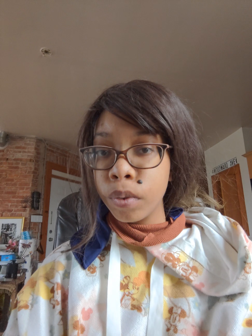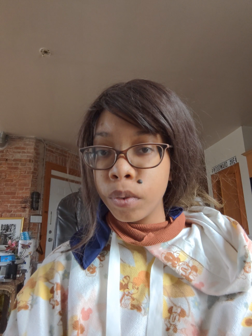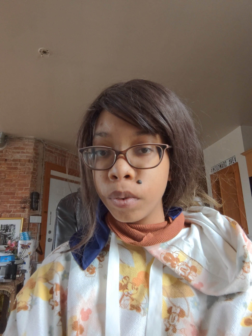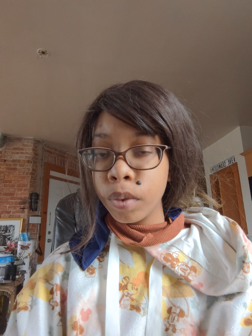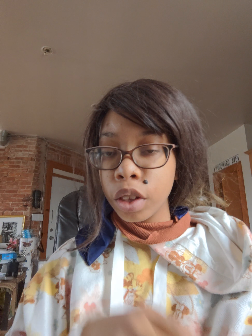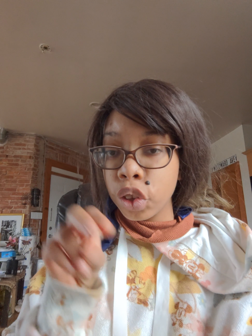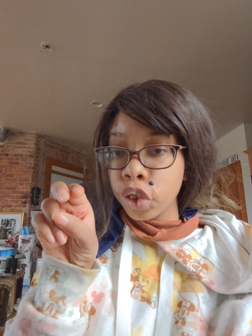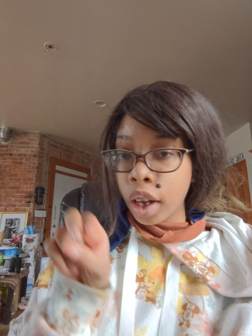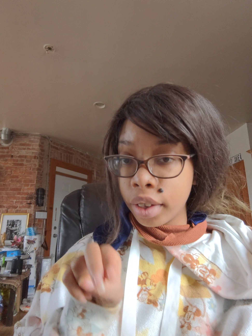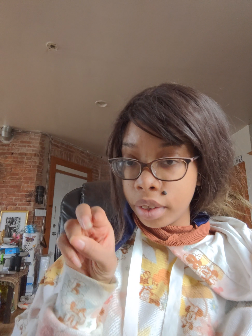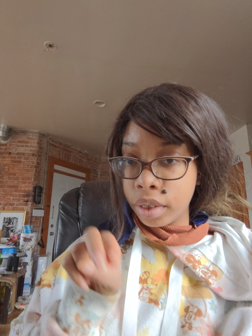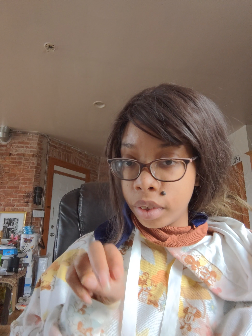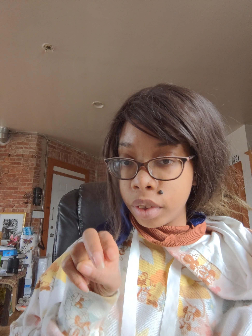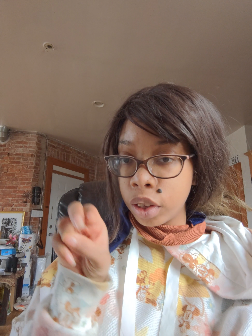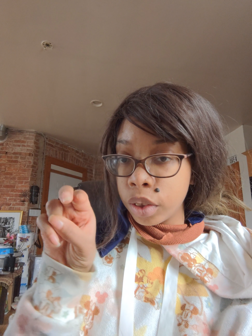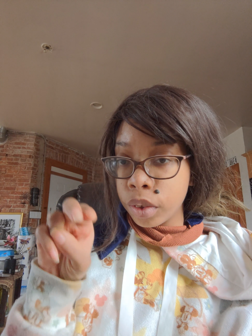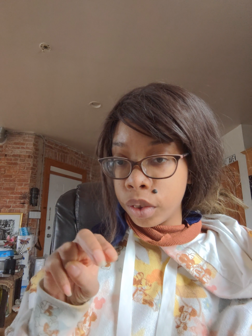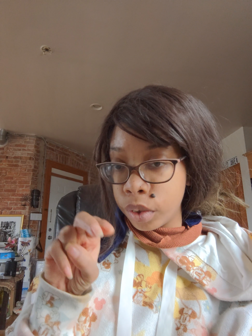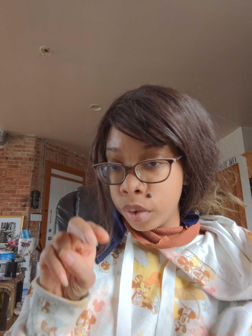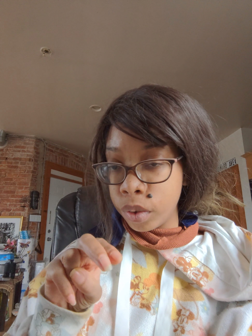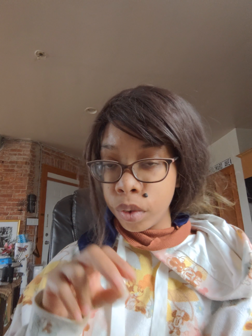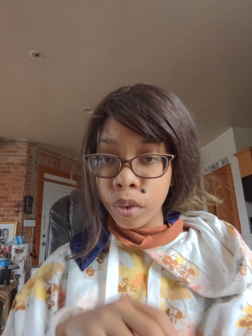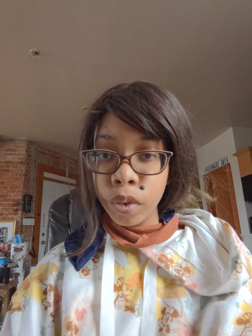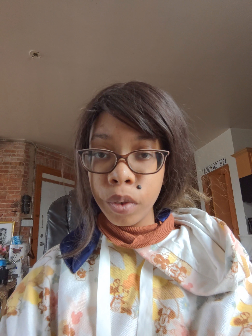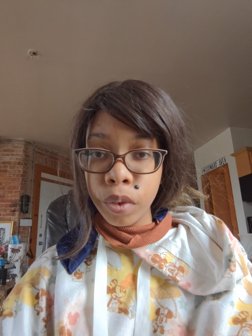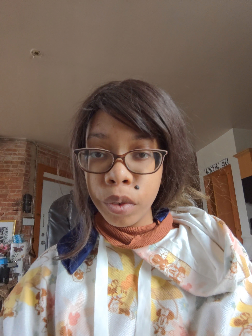chair